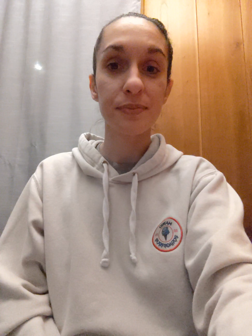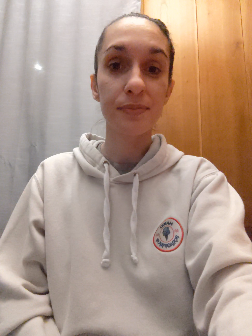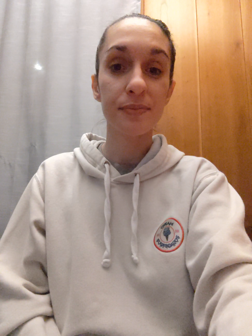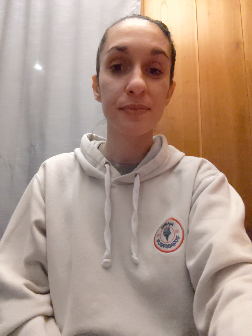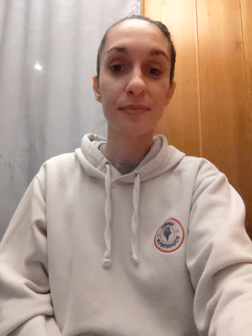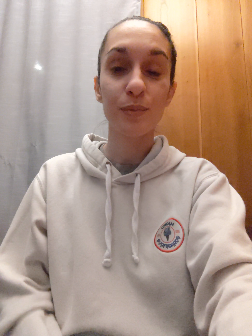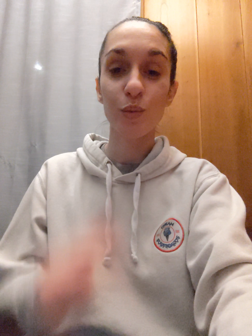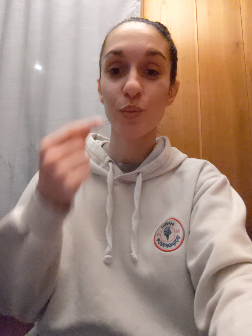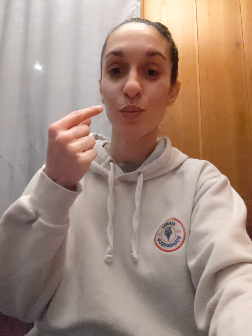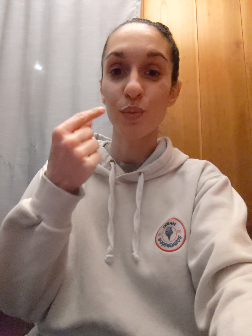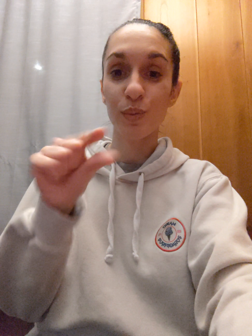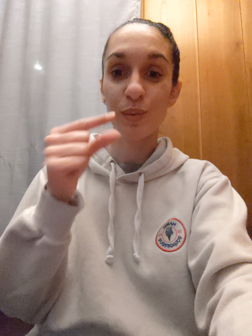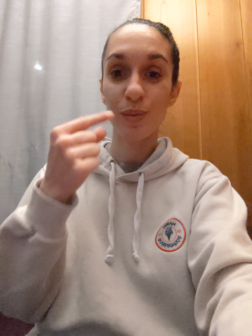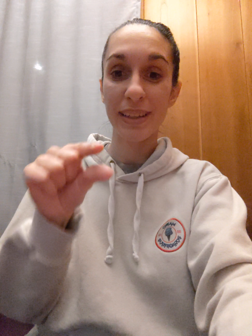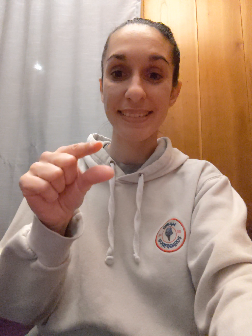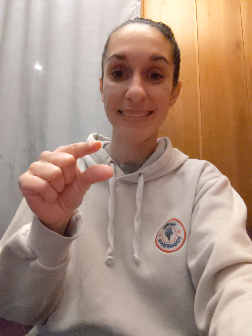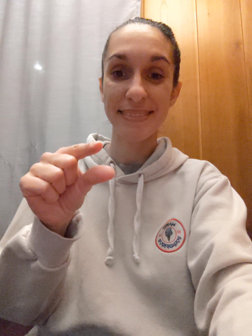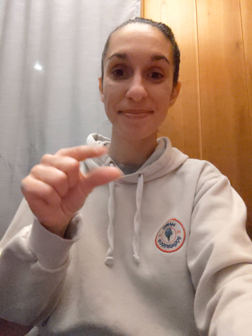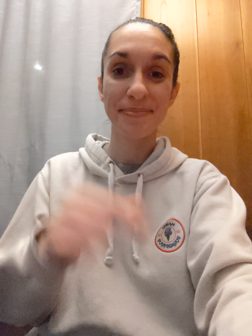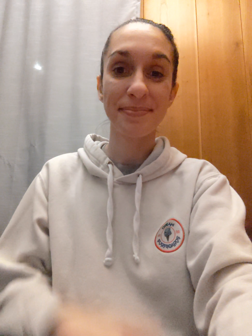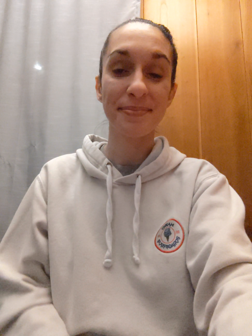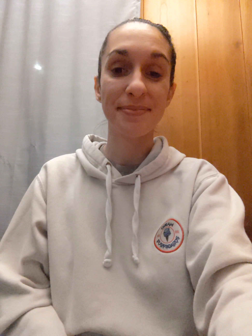green